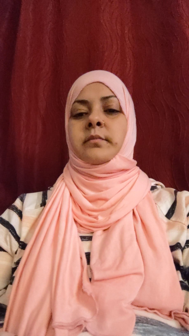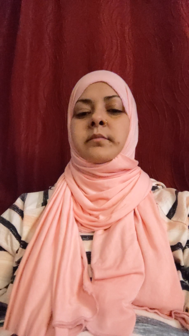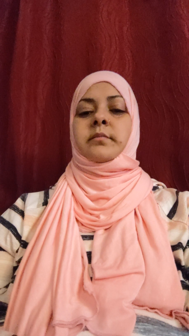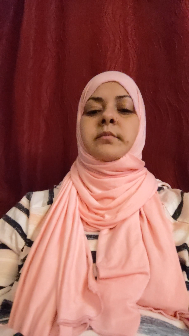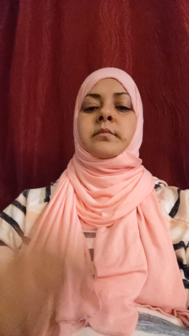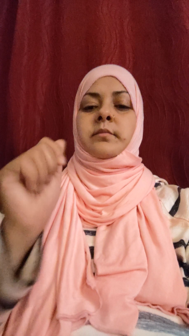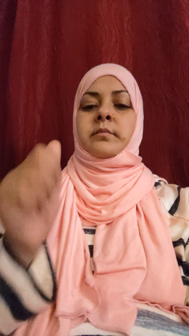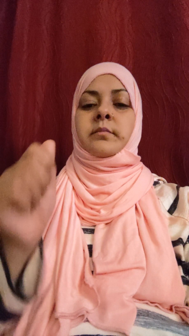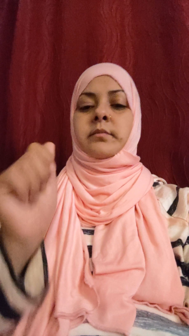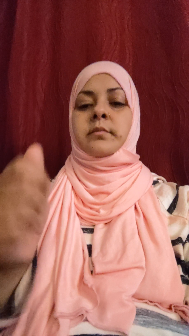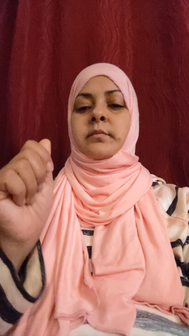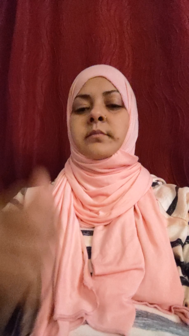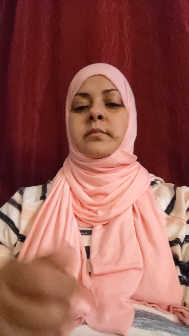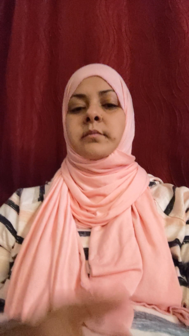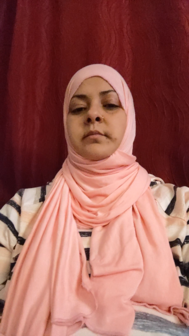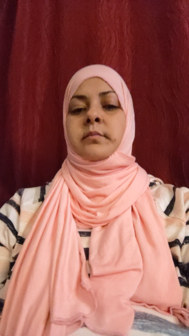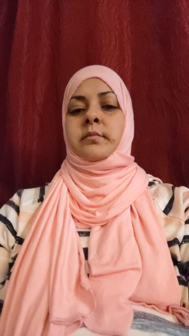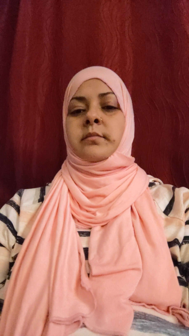cart